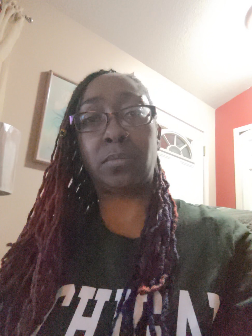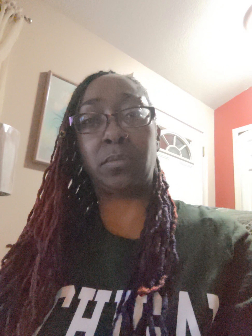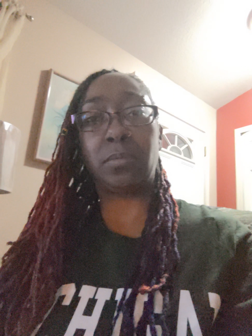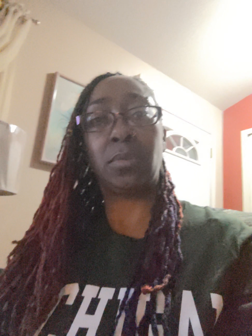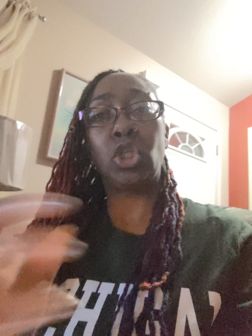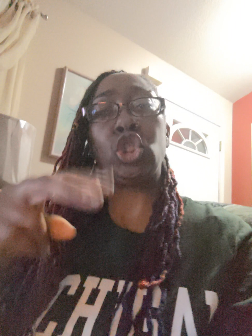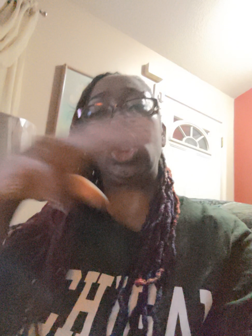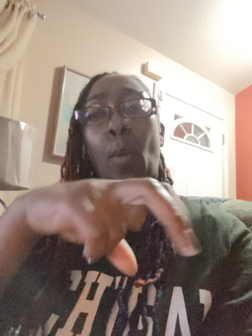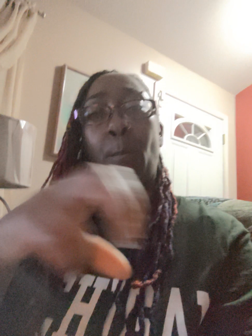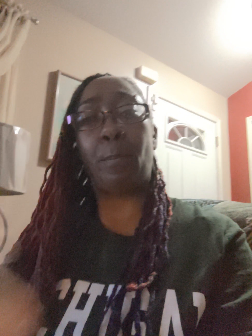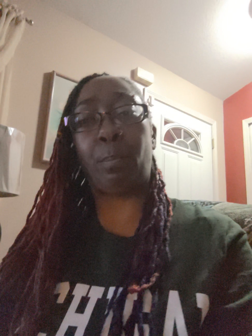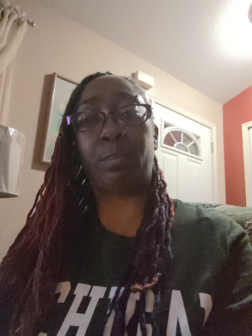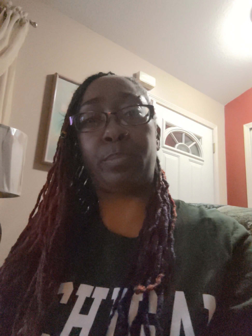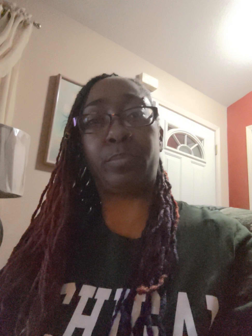jump